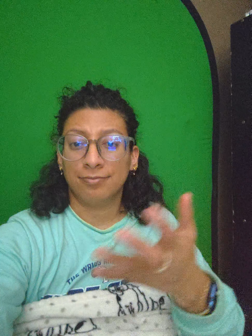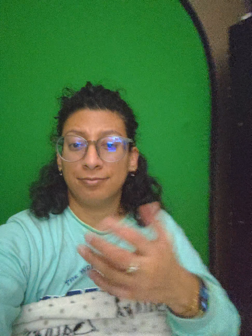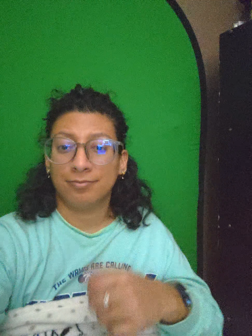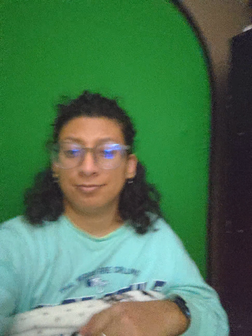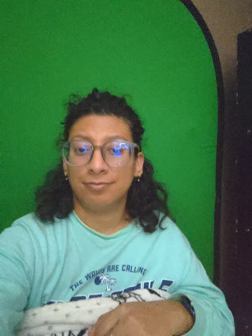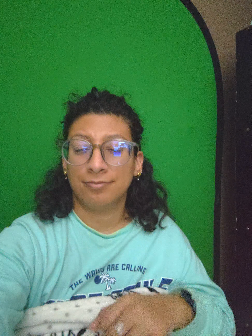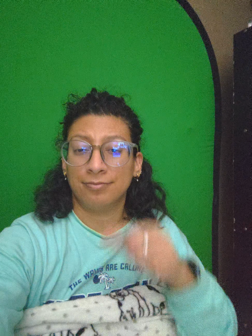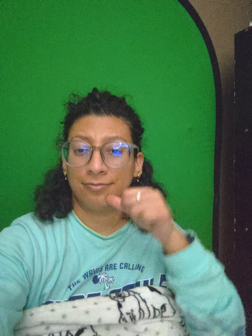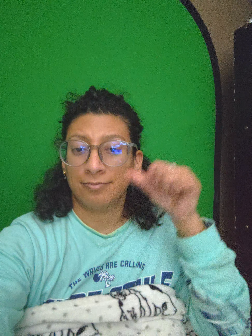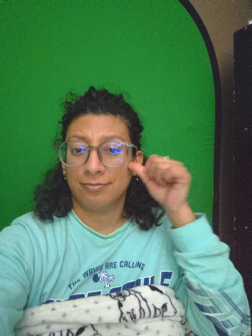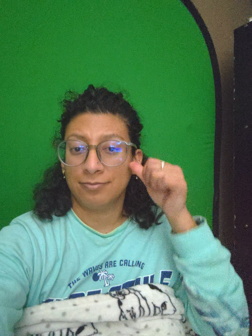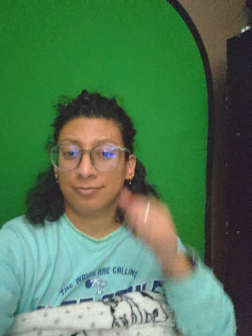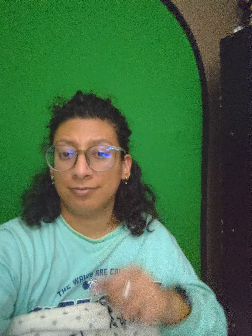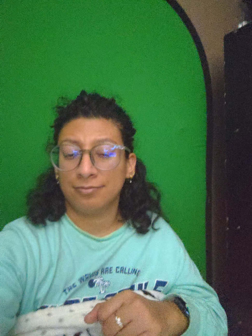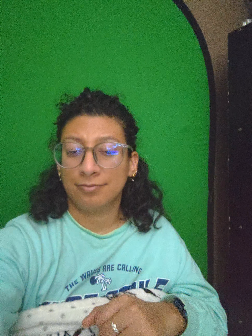yesterday